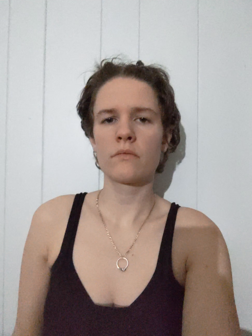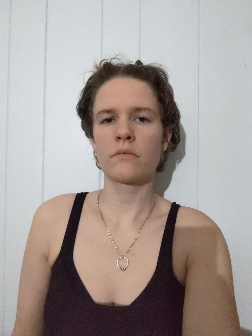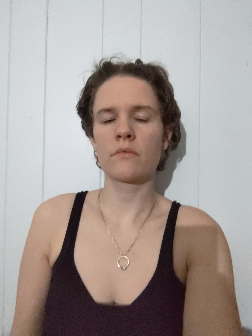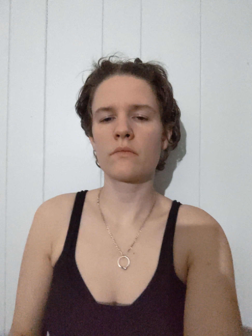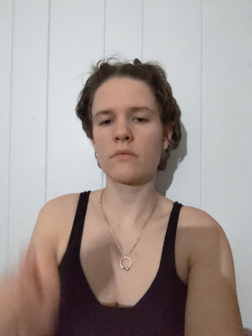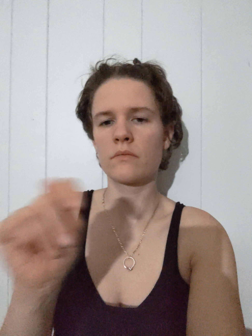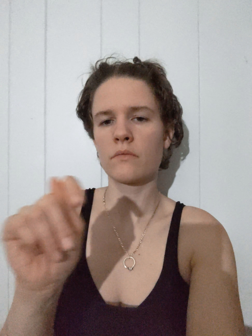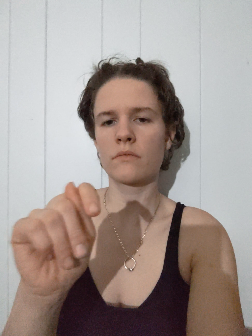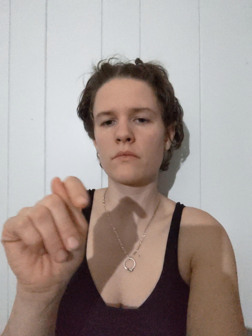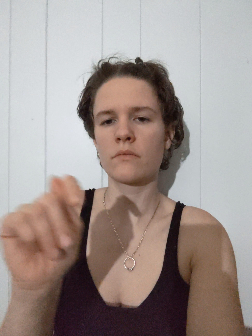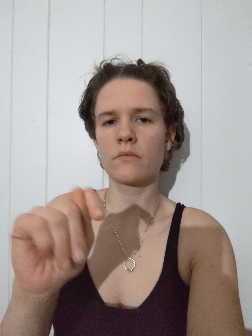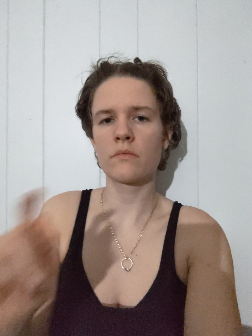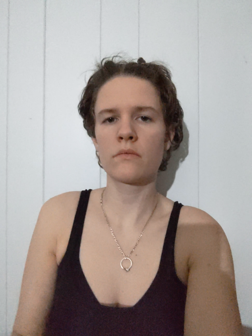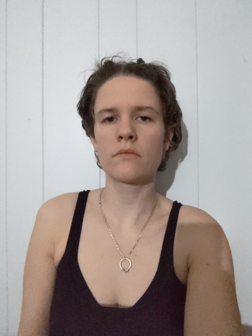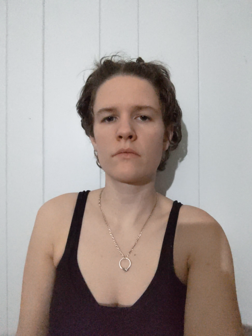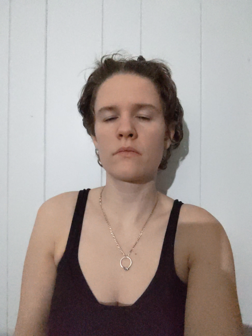potty